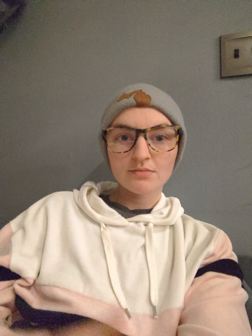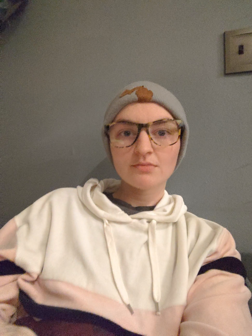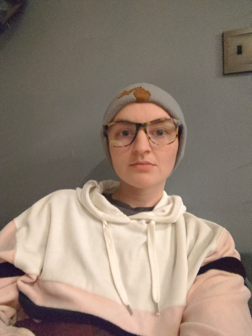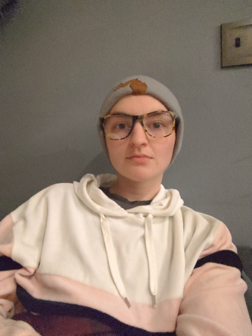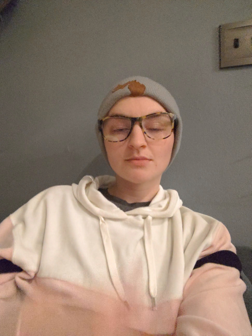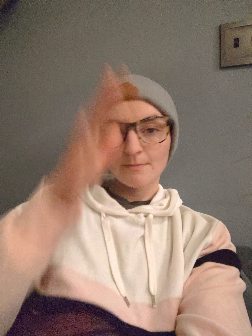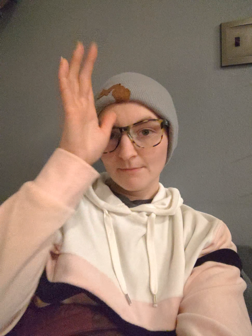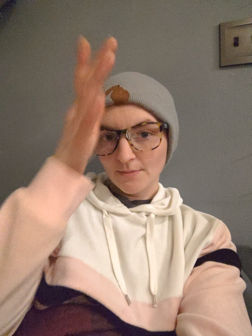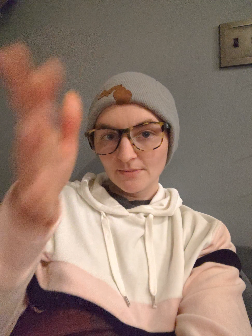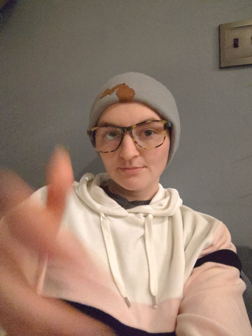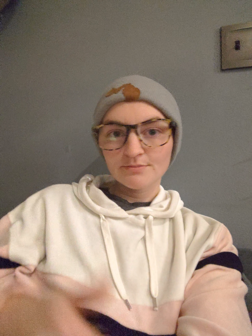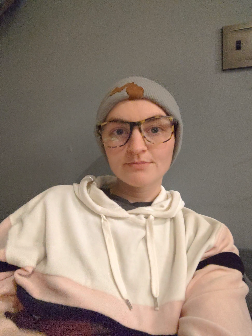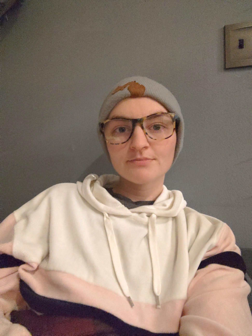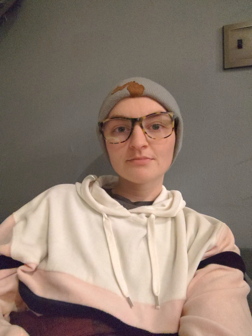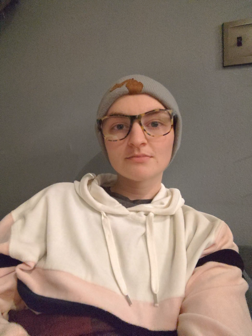grandpa